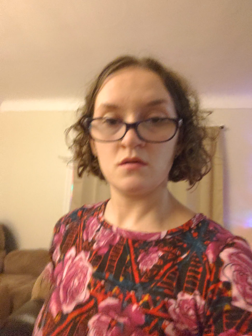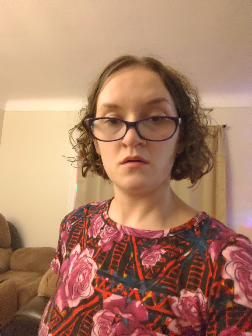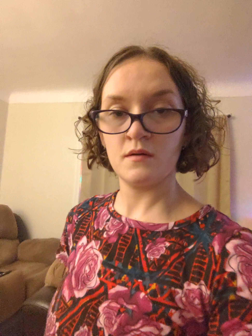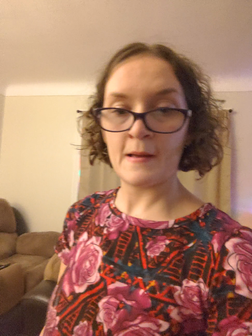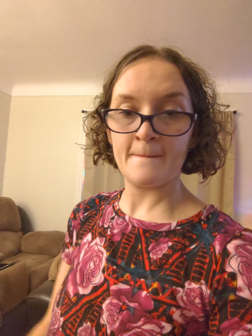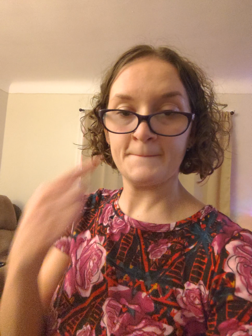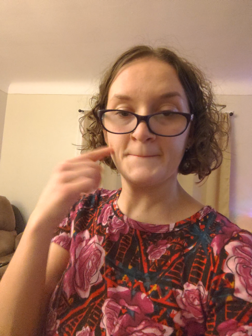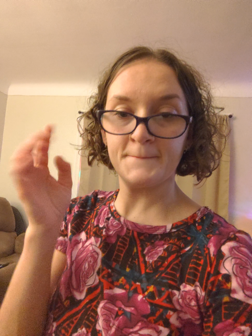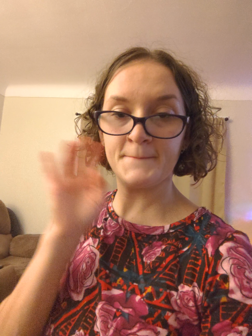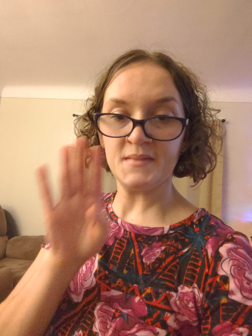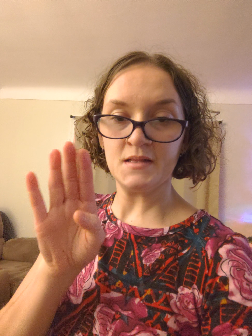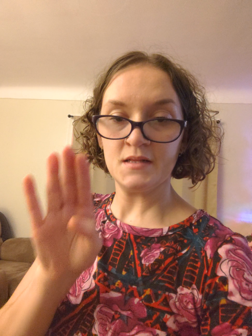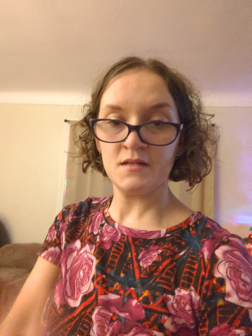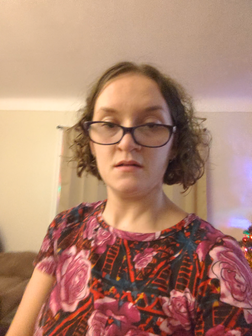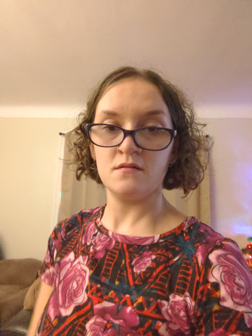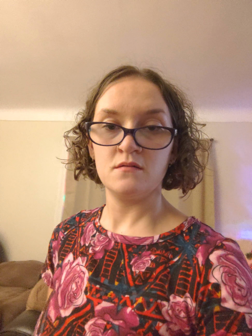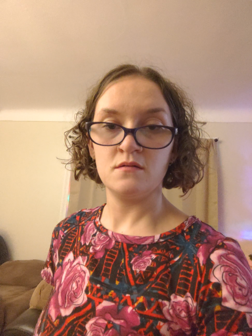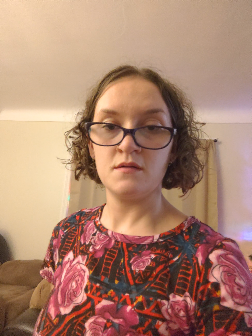bee